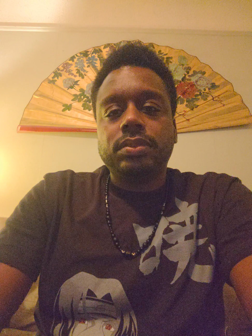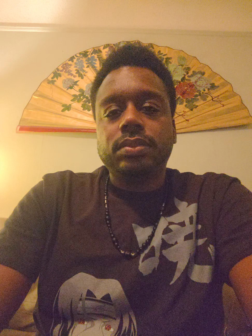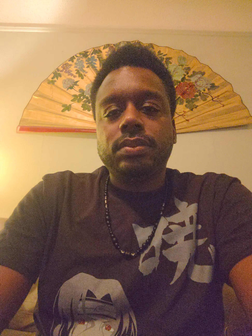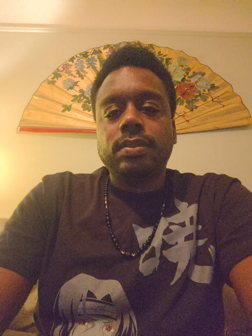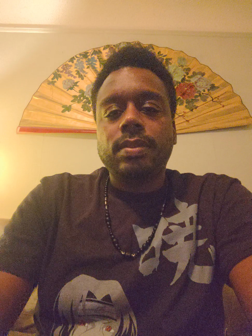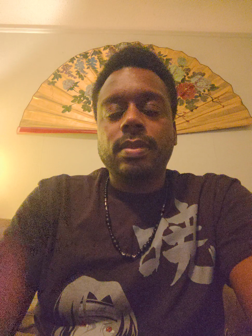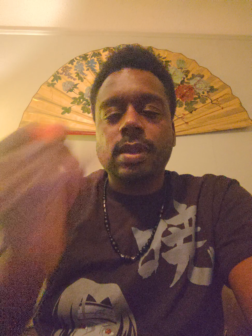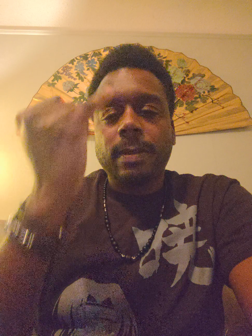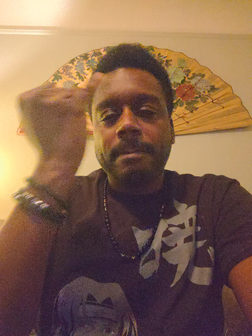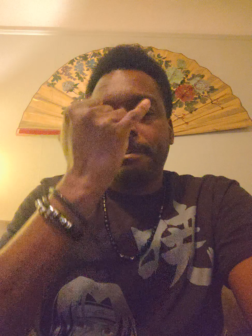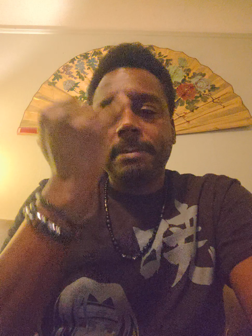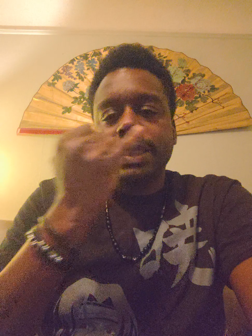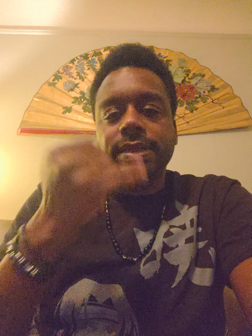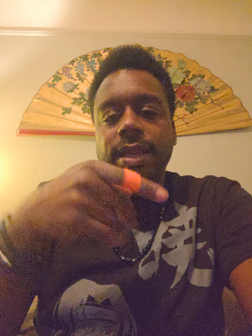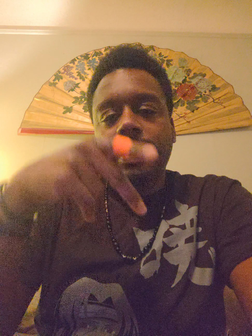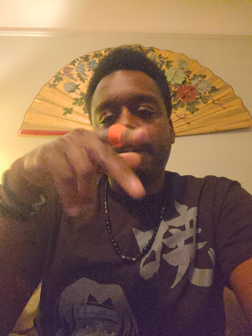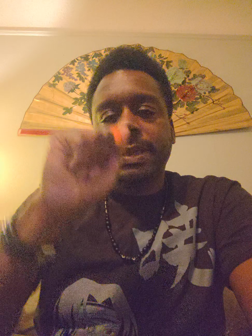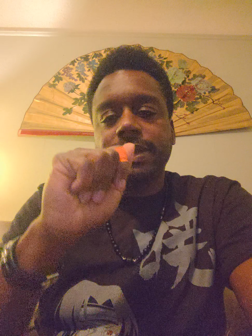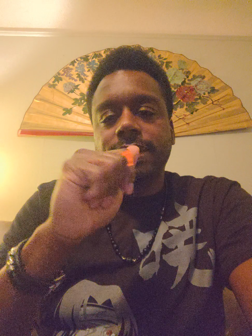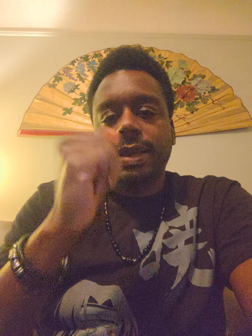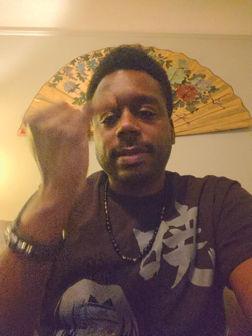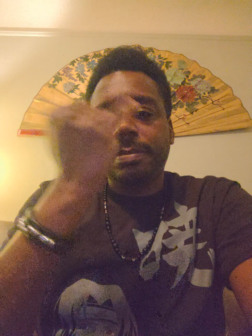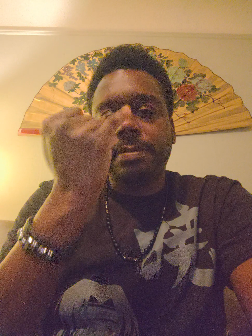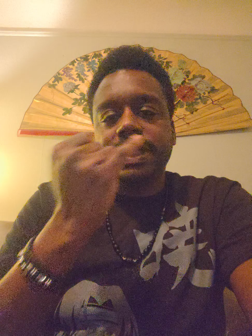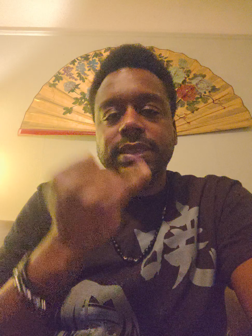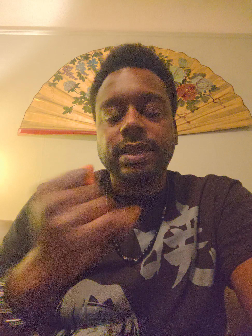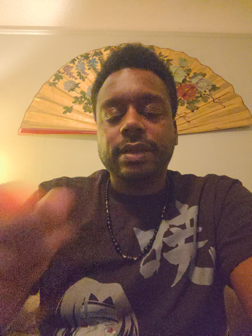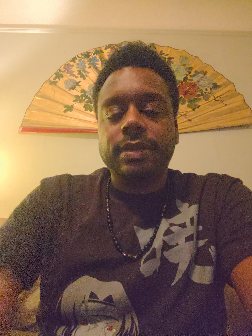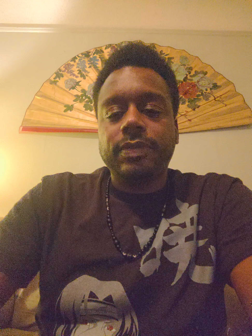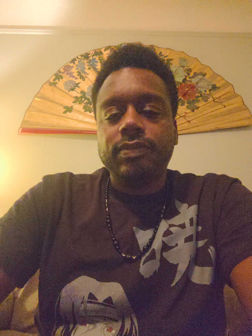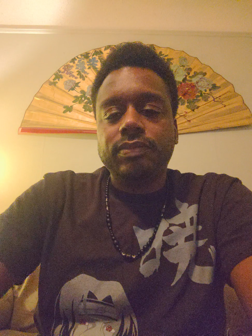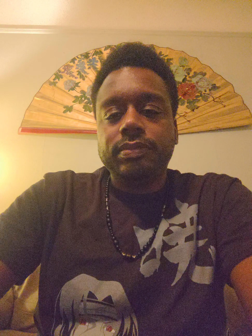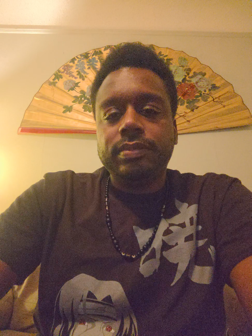pizza